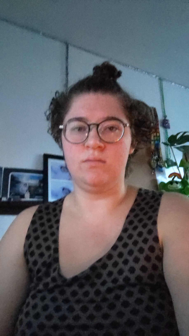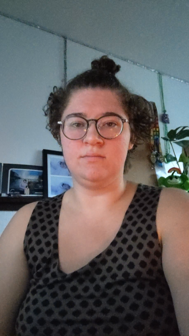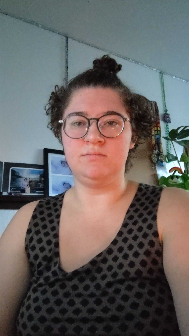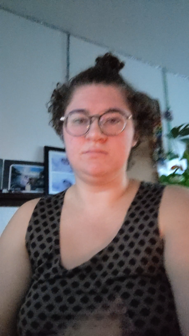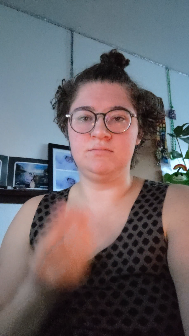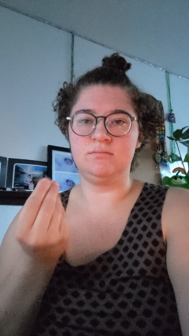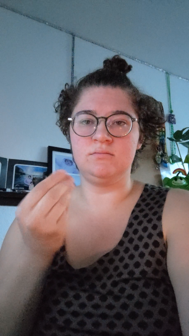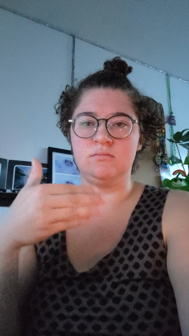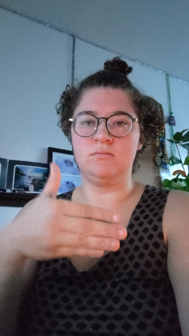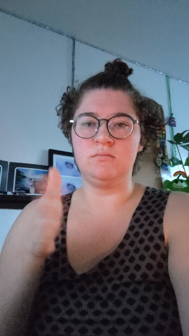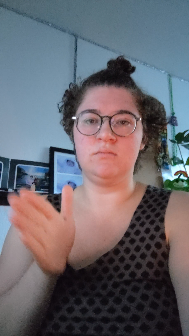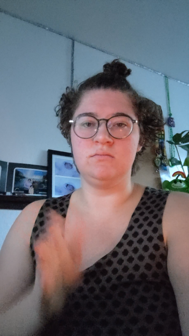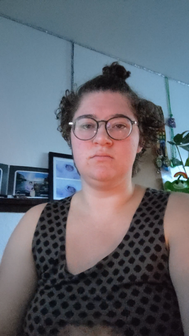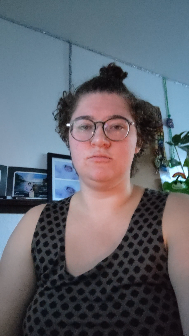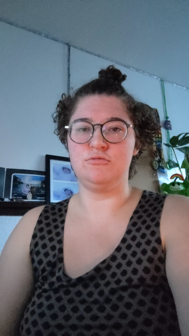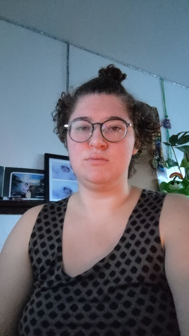sandbox